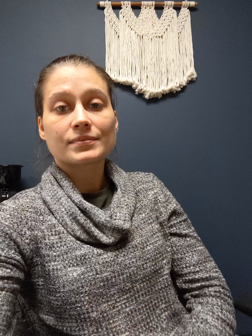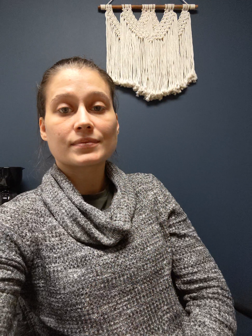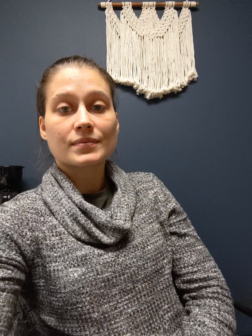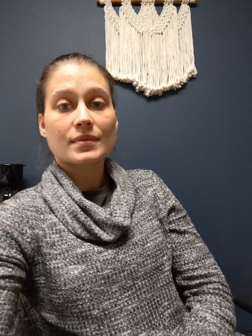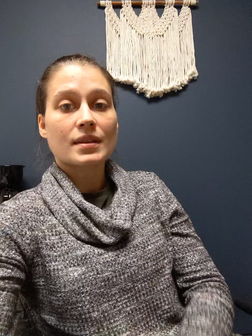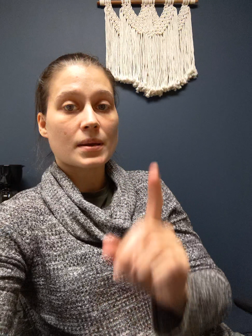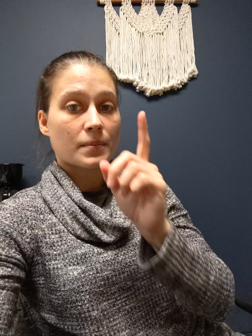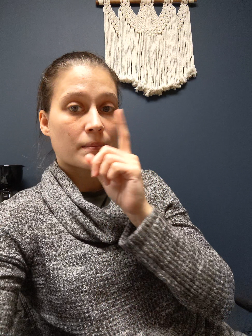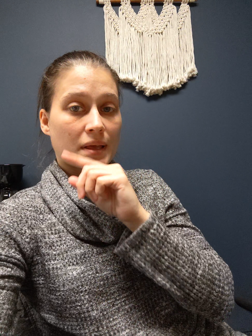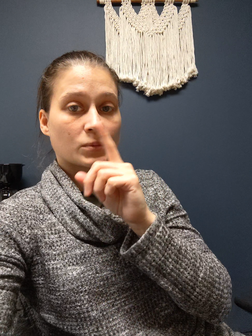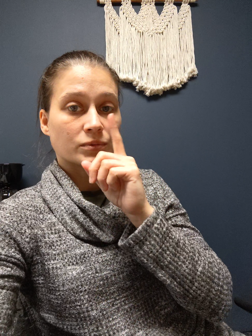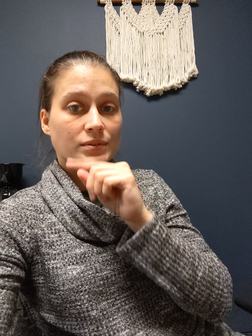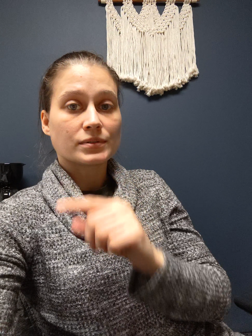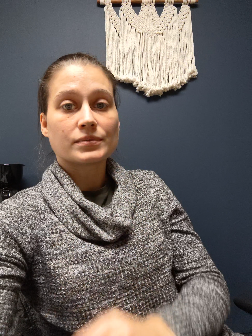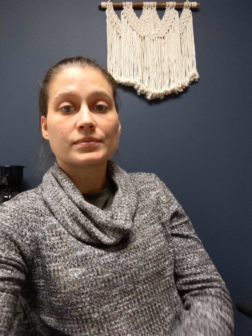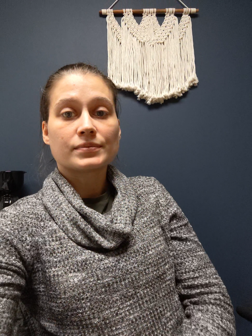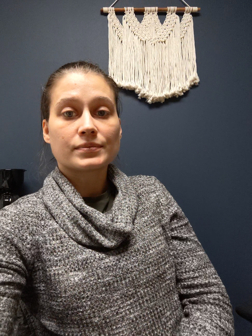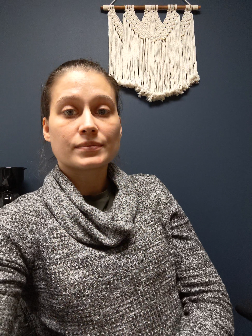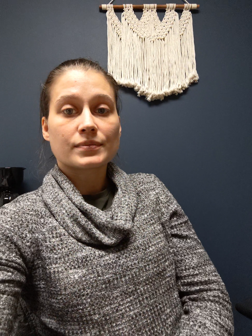mouse